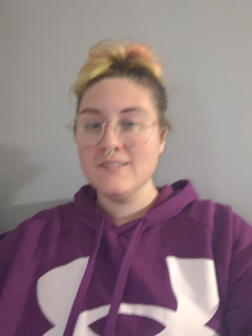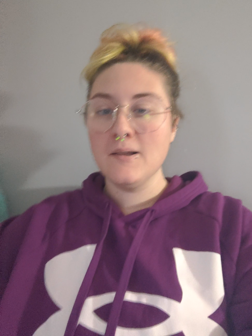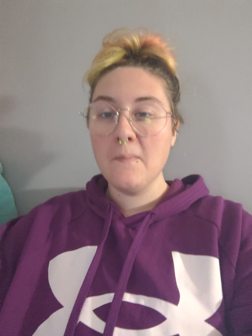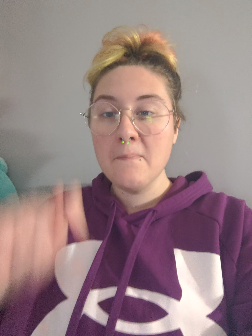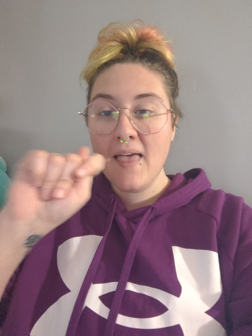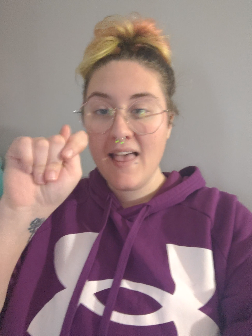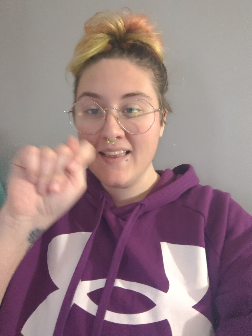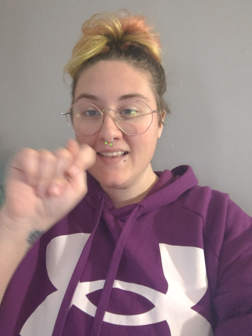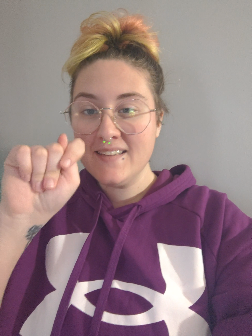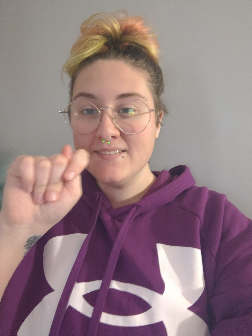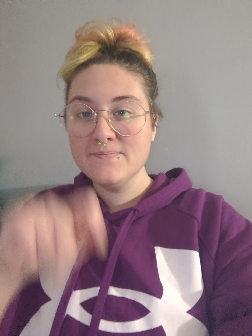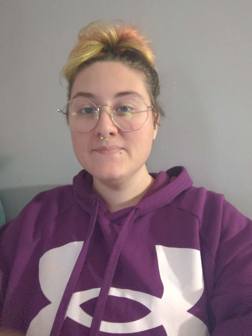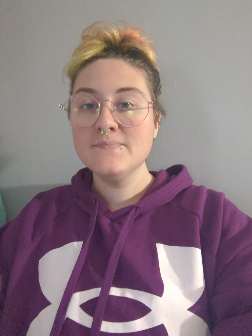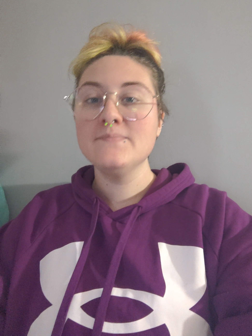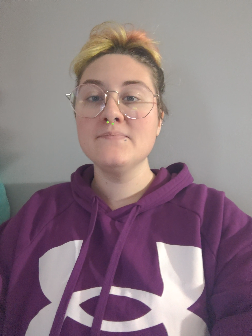potty